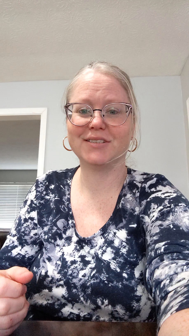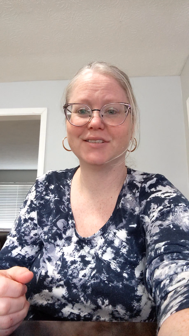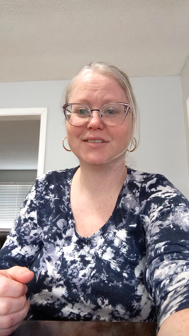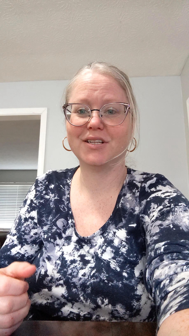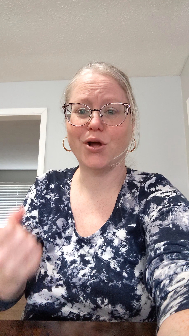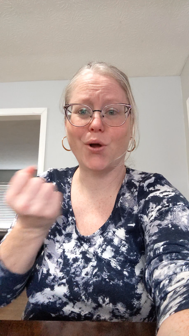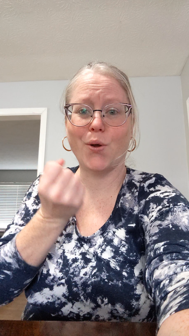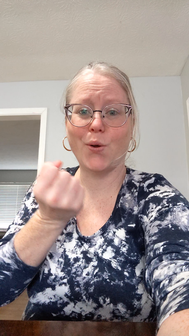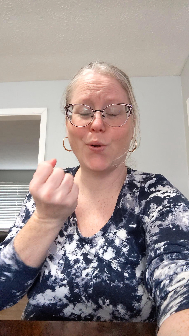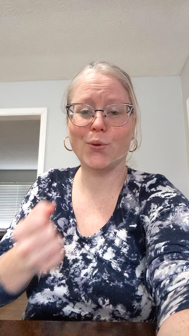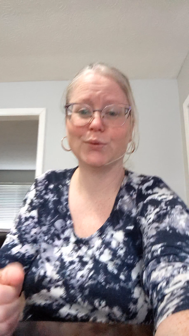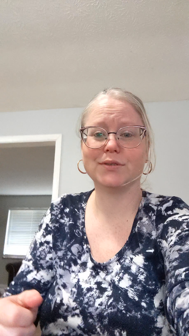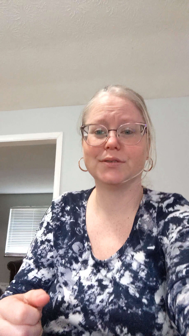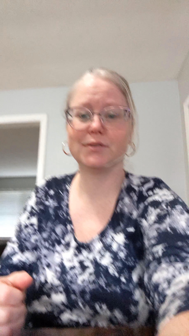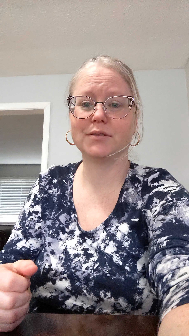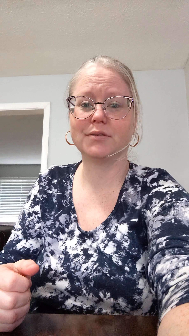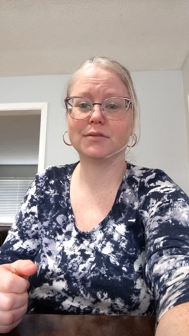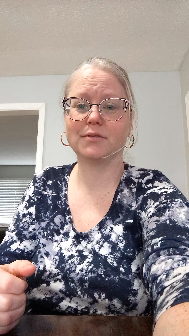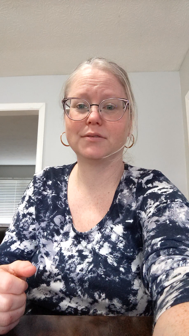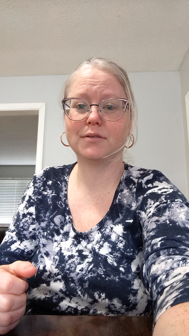hold